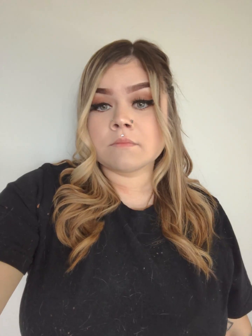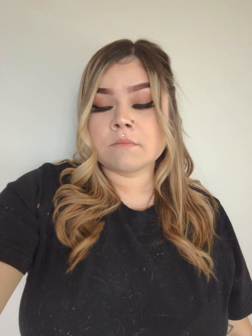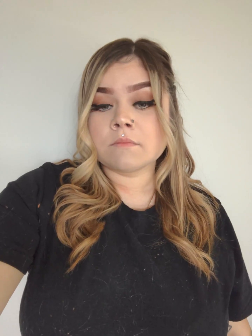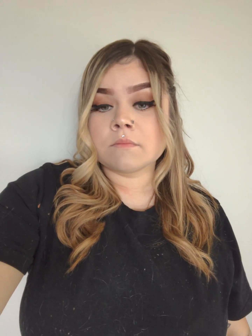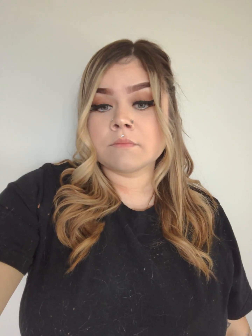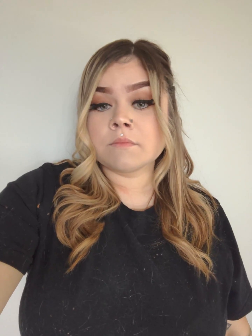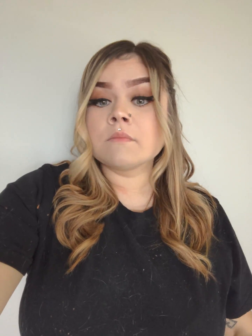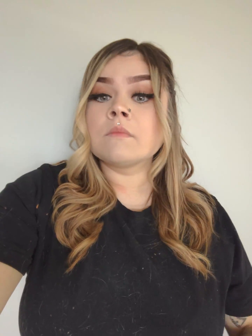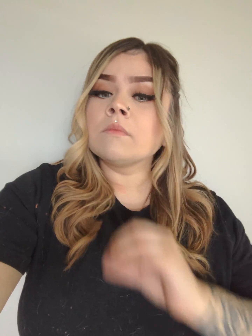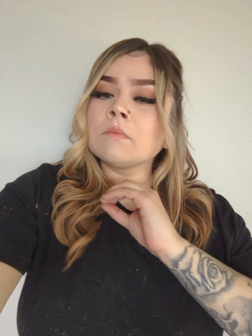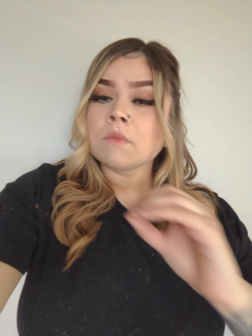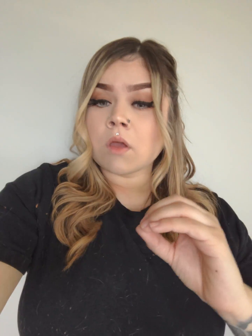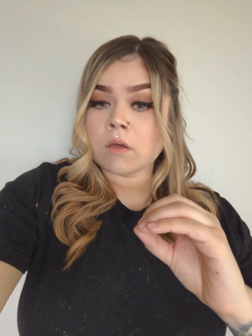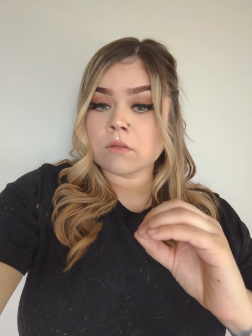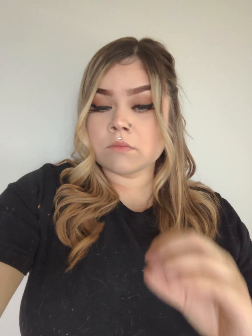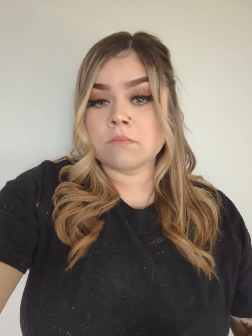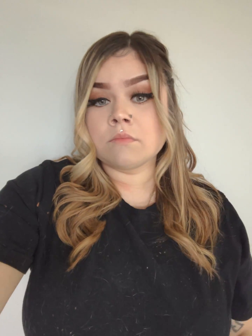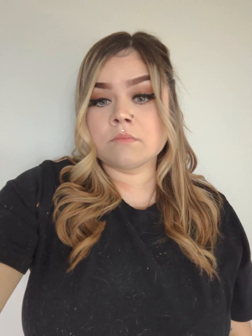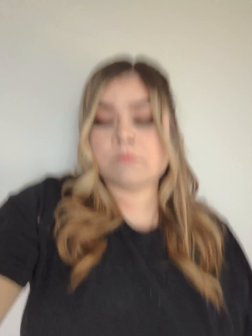none